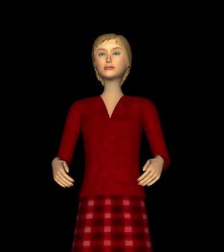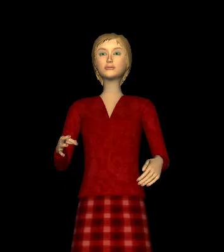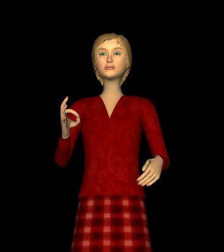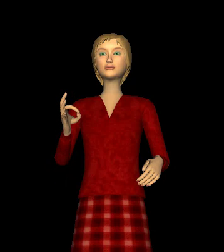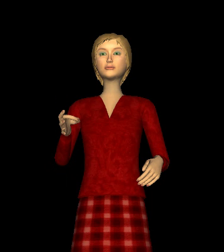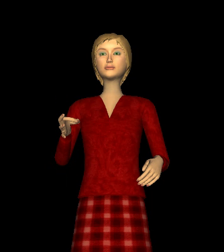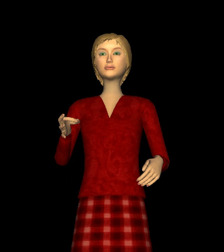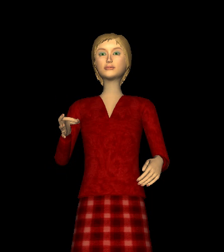نعم